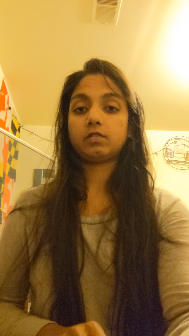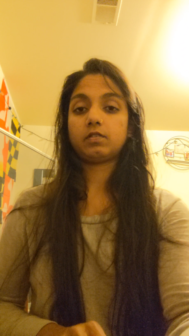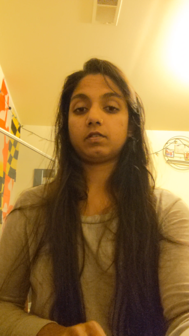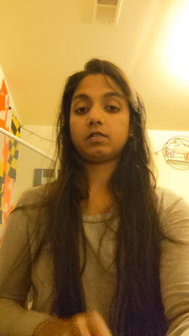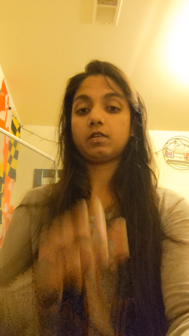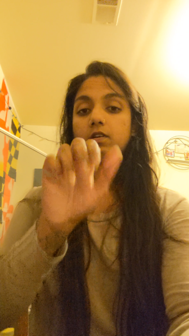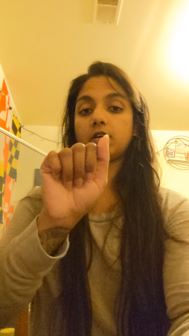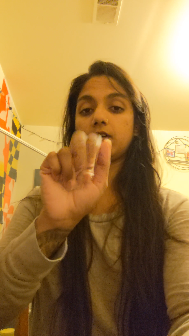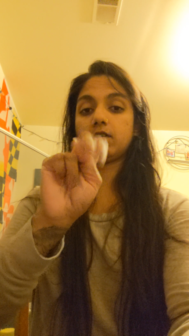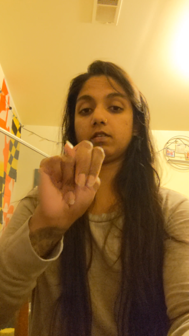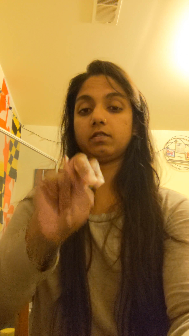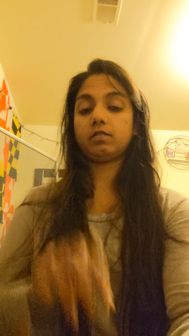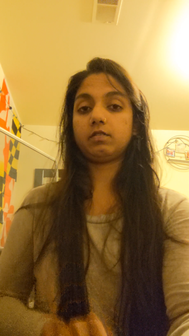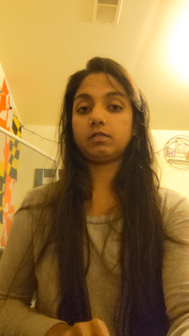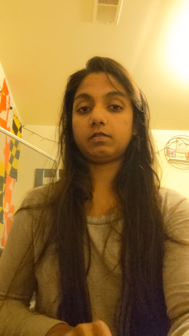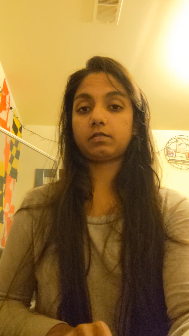an